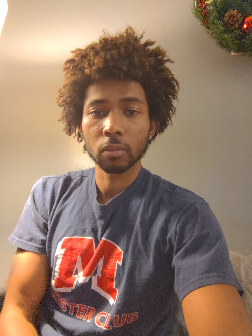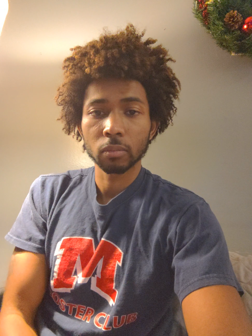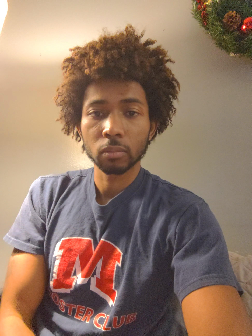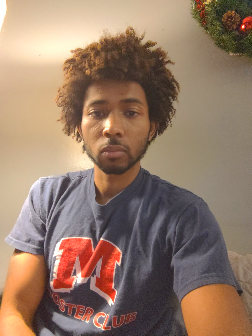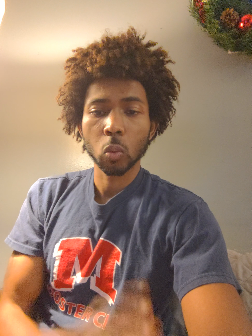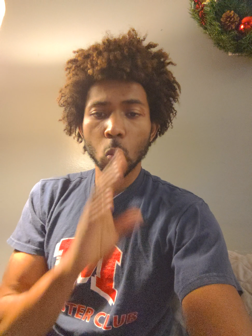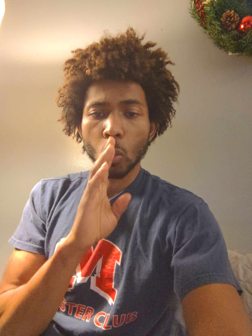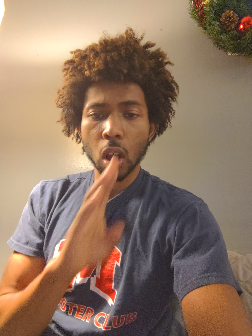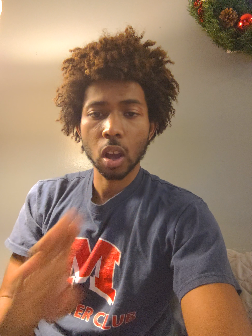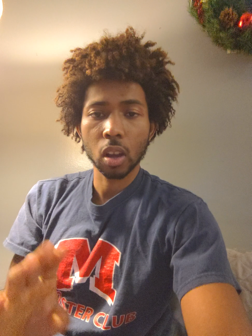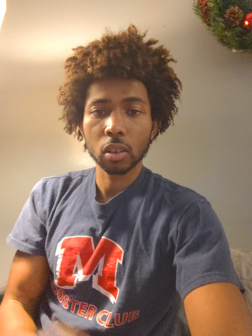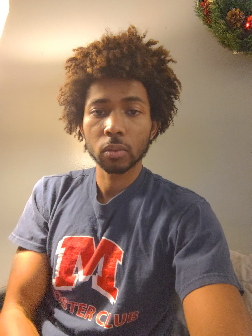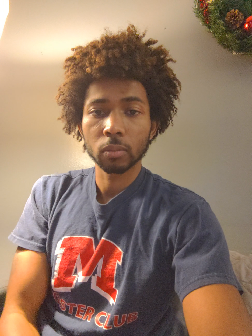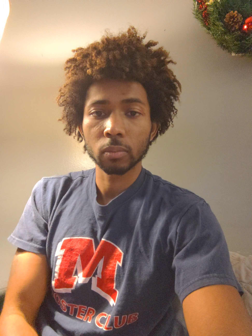quiet